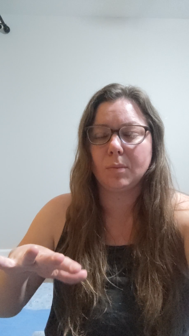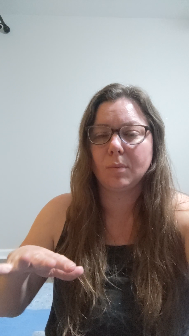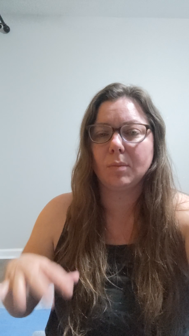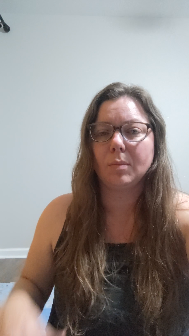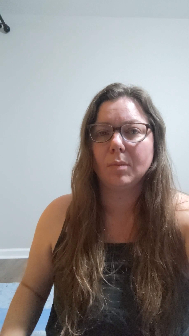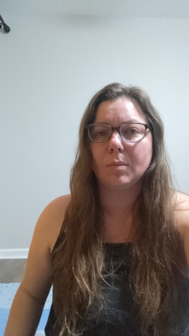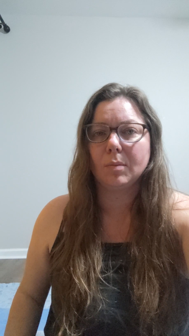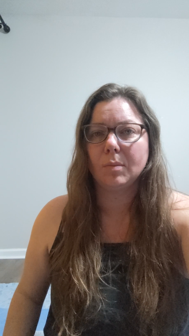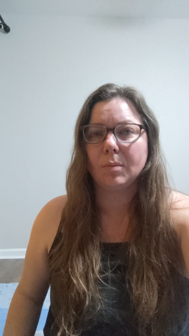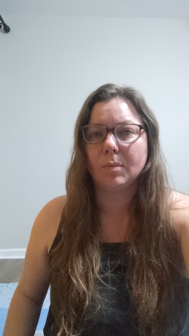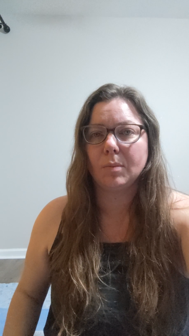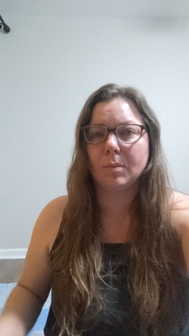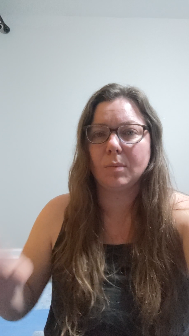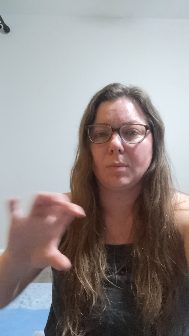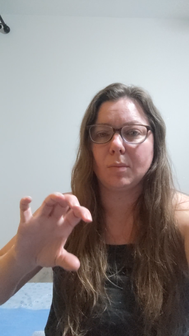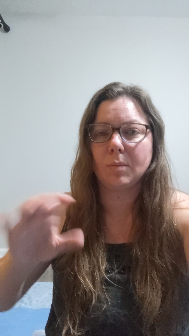pour